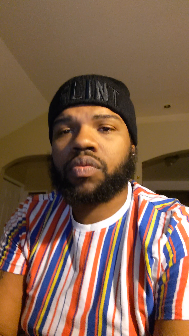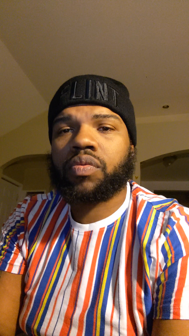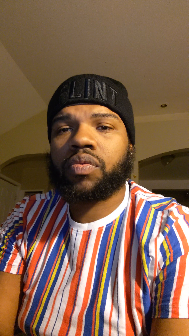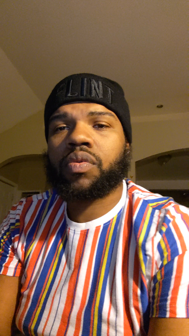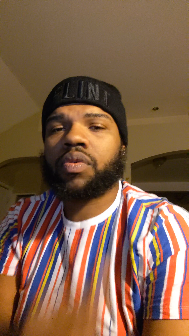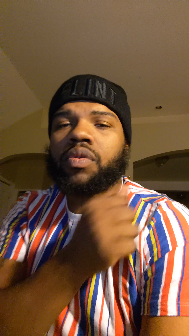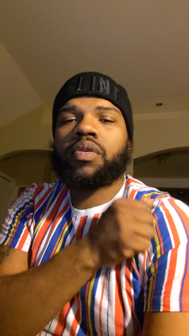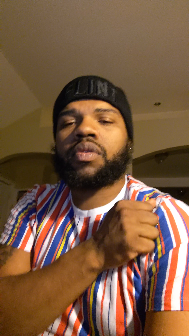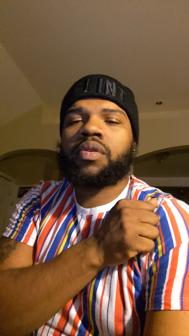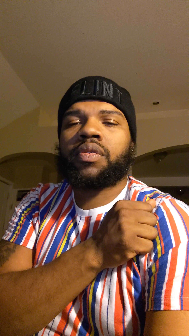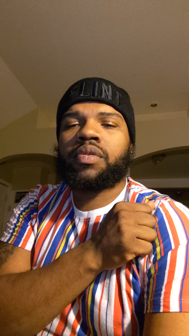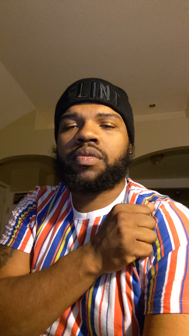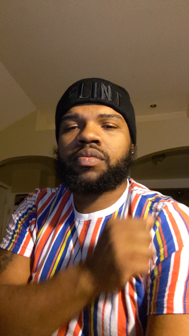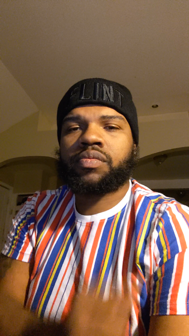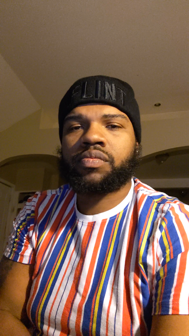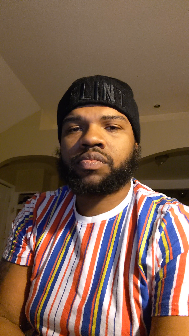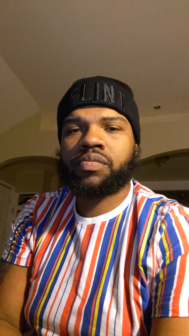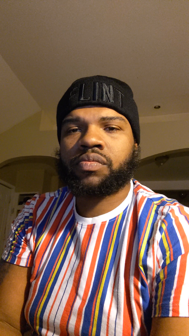hug